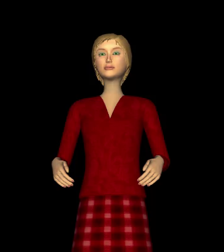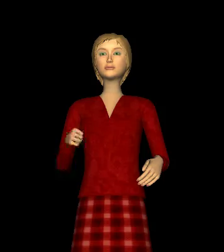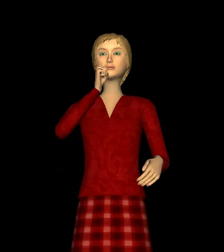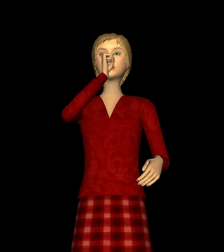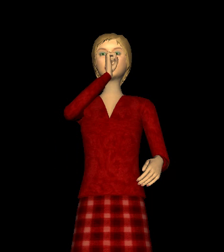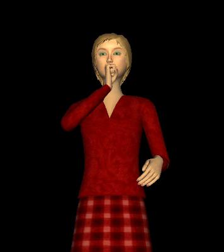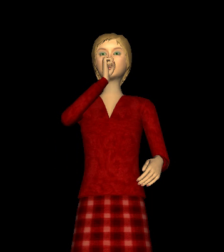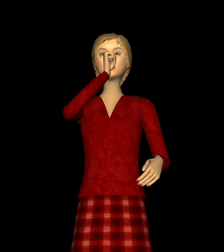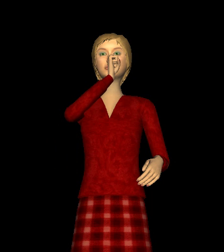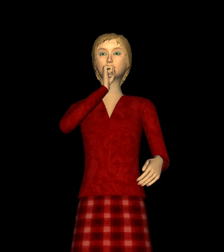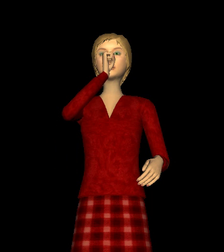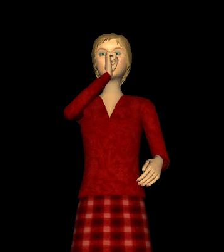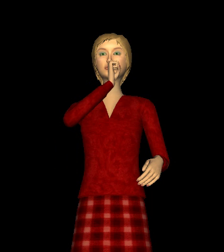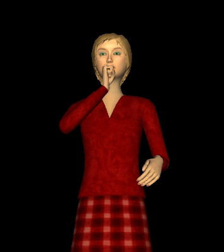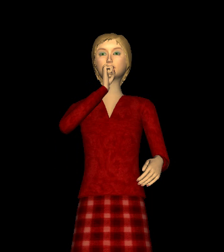جليد